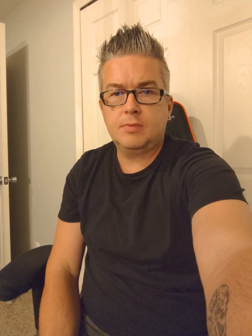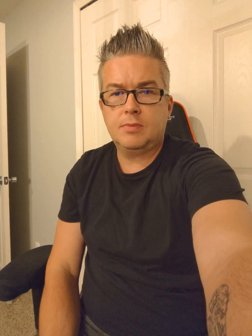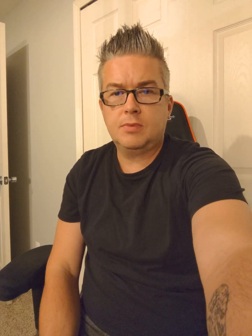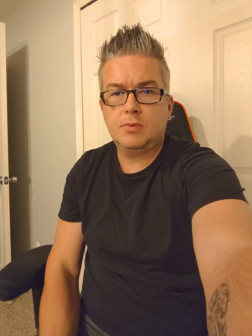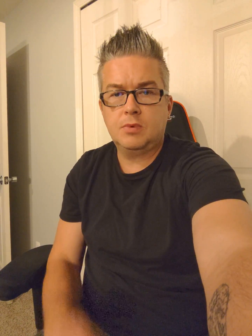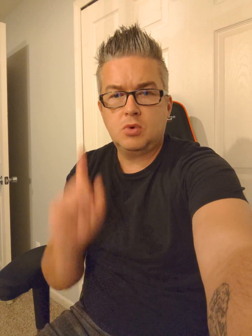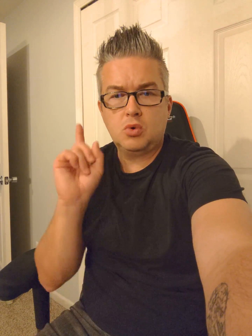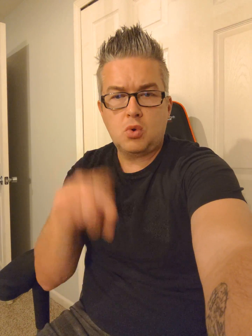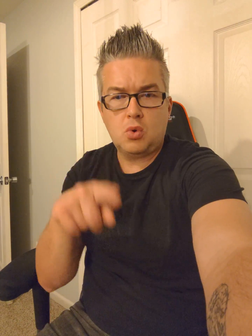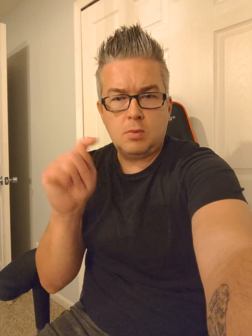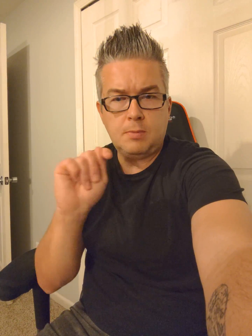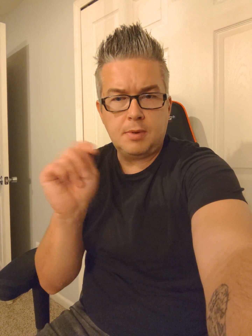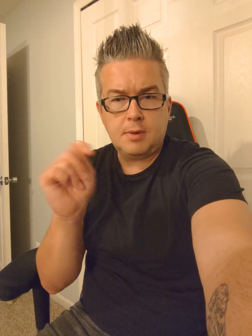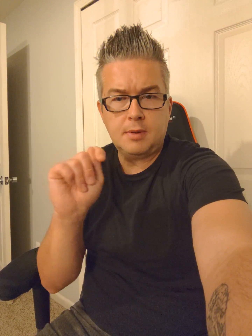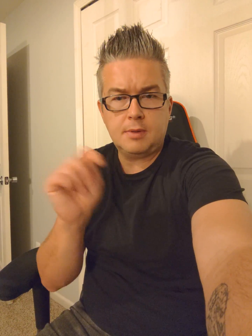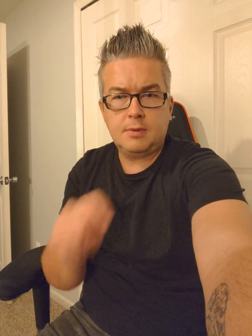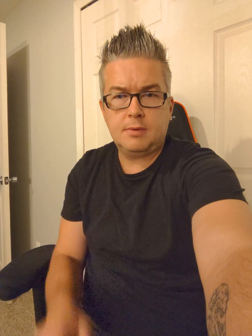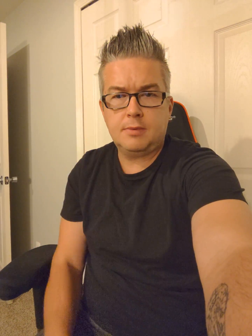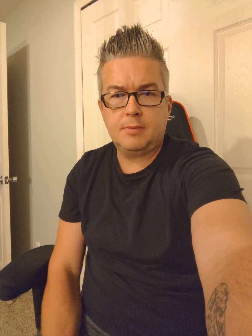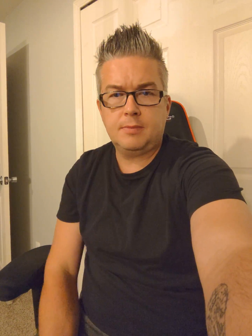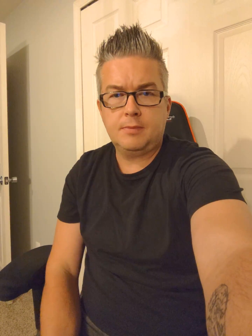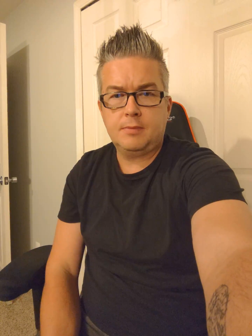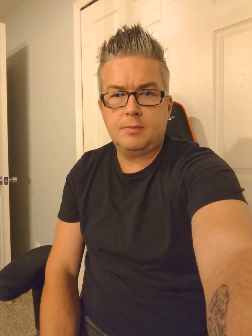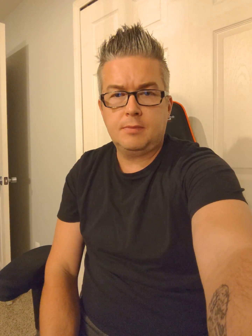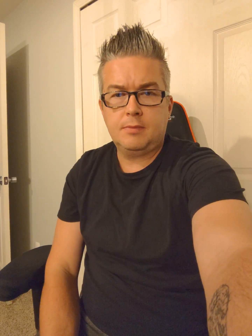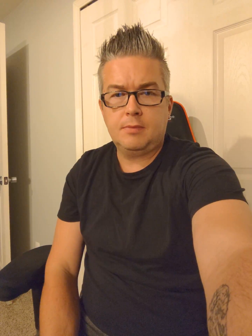go potty